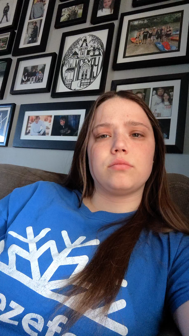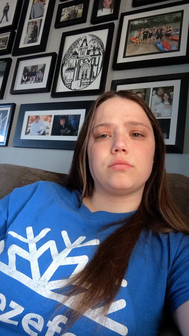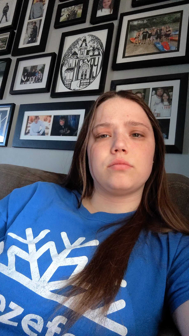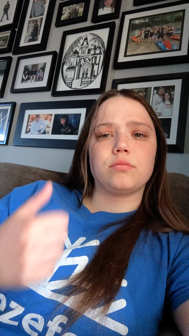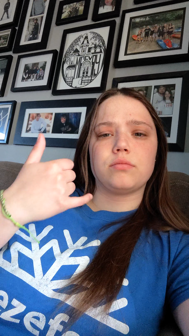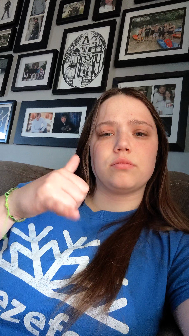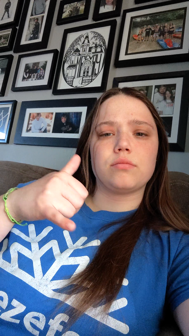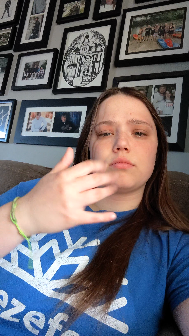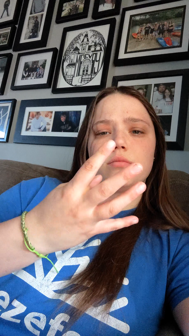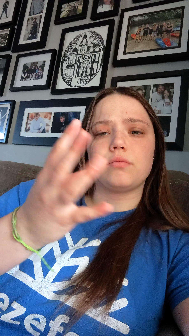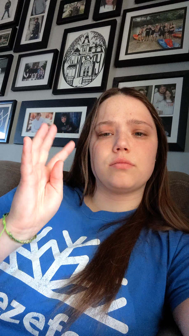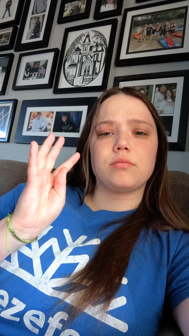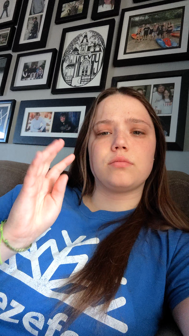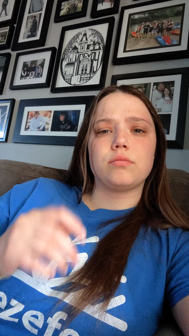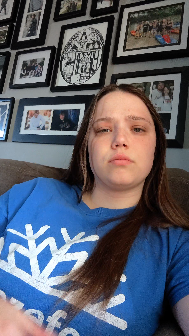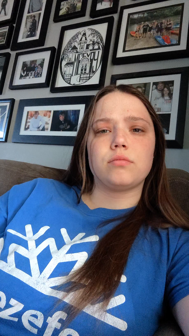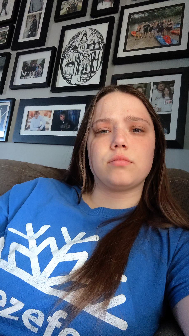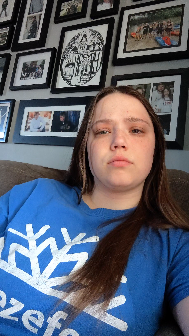playpen